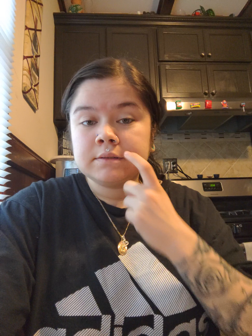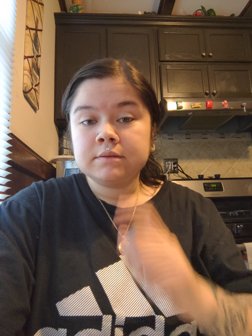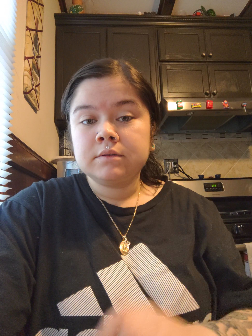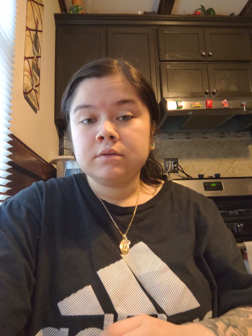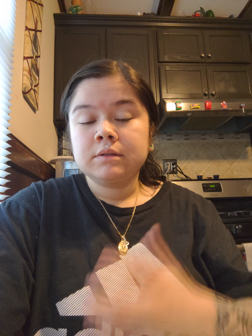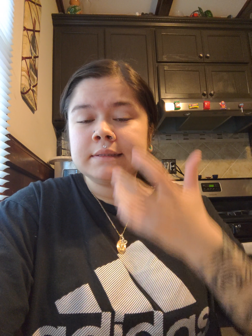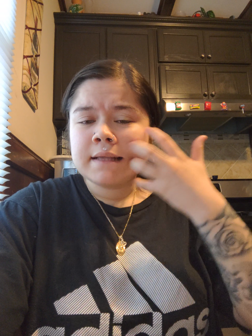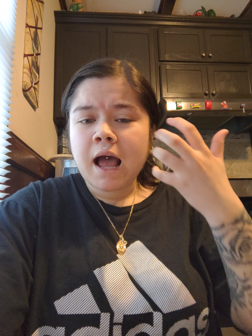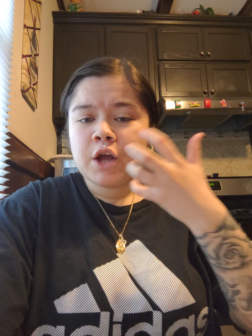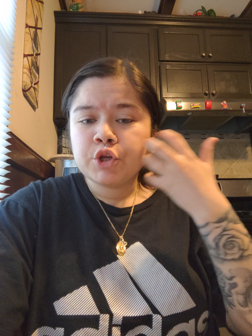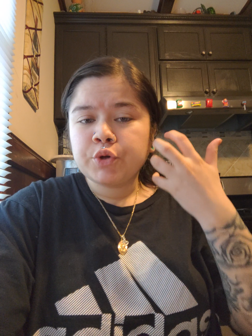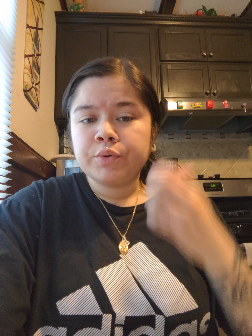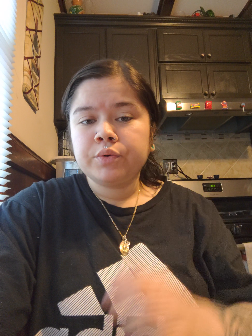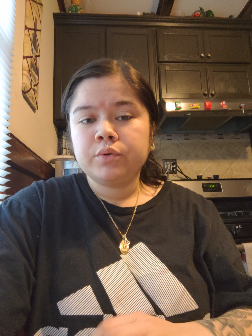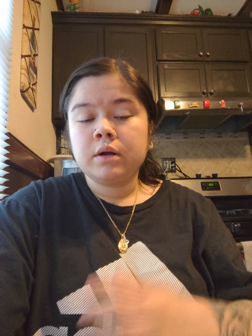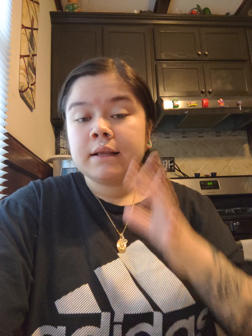tiger